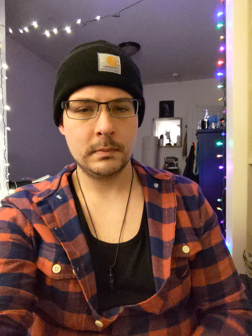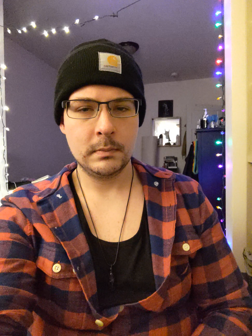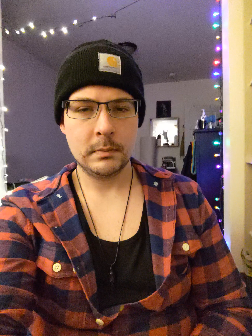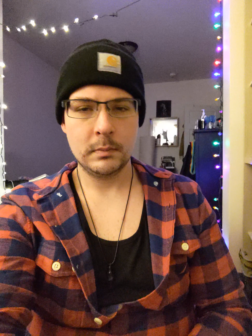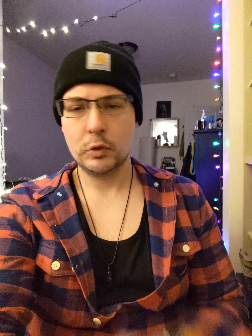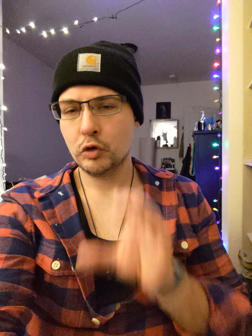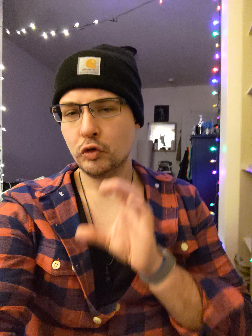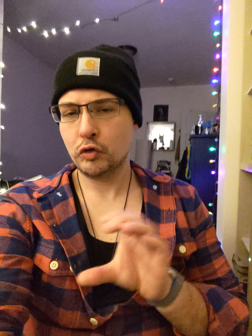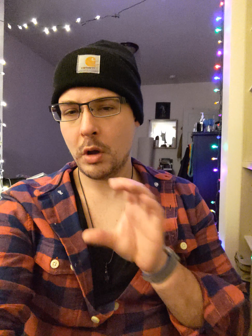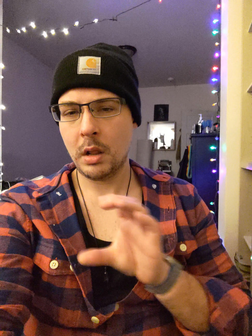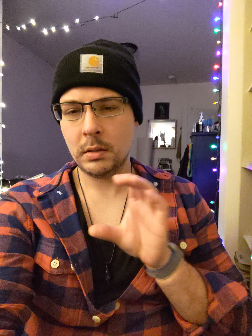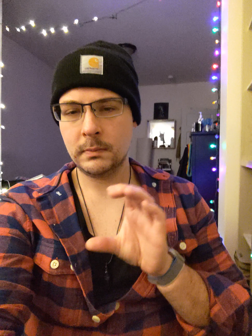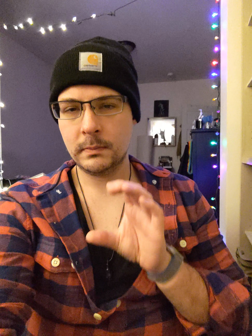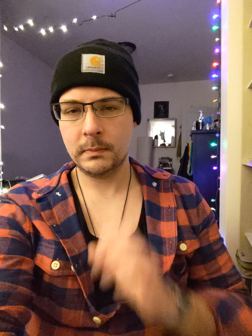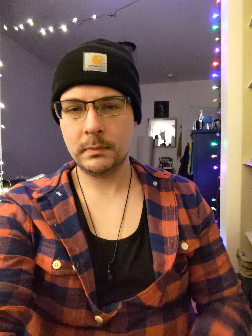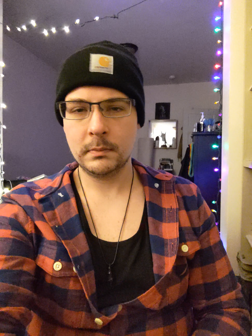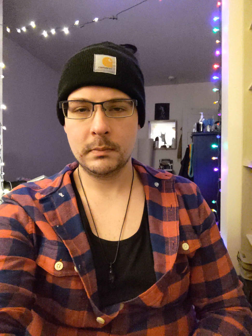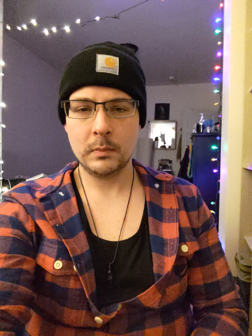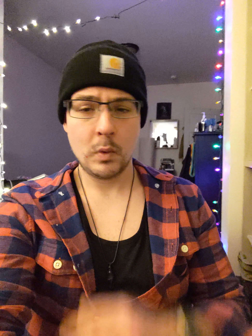chocolate